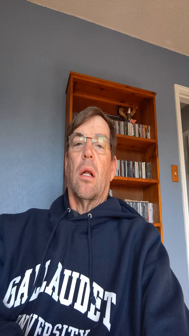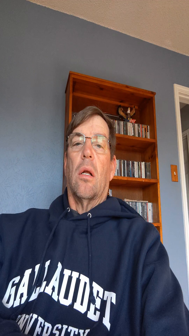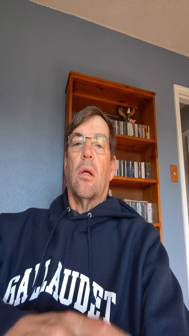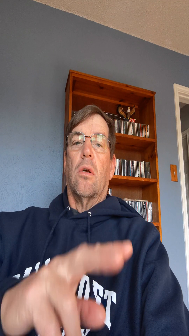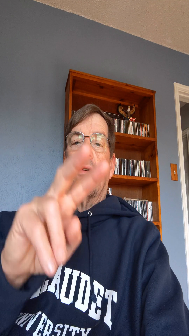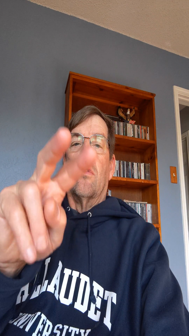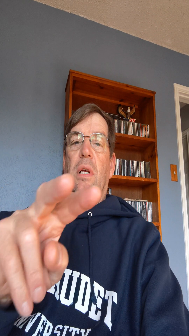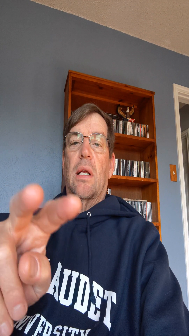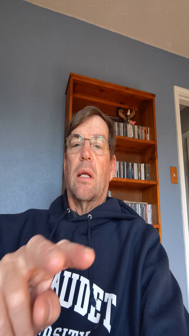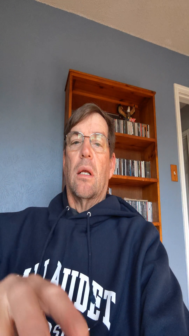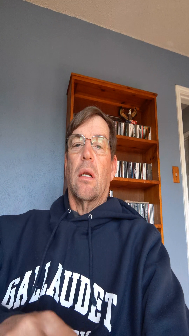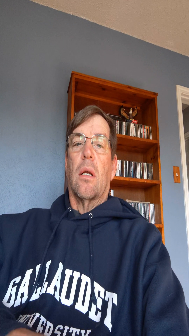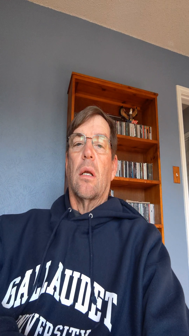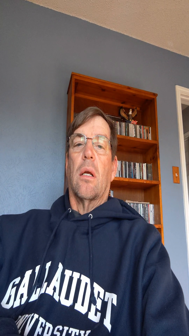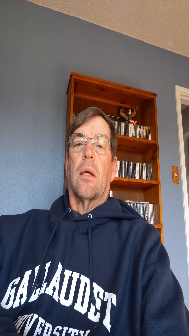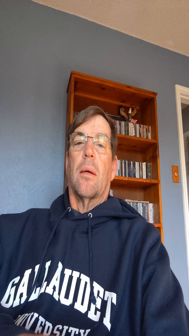read